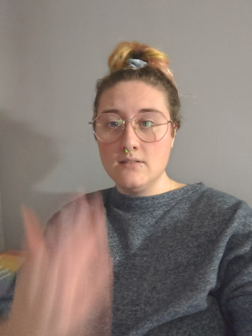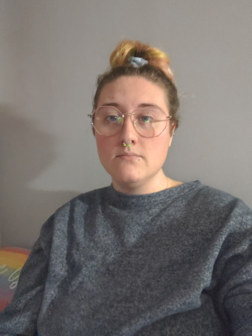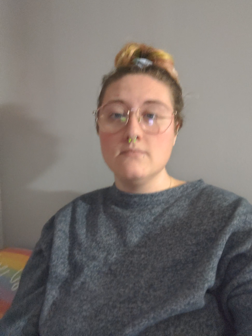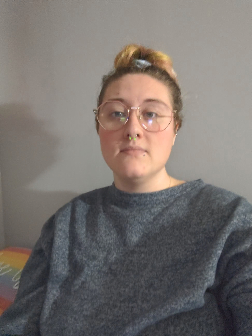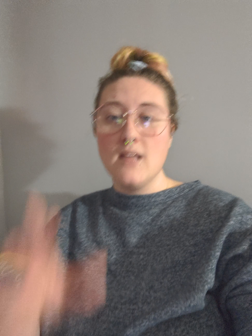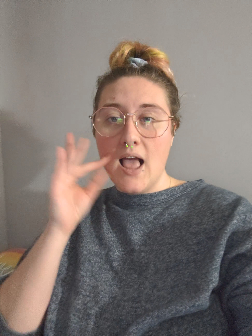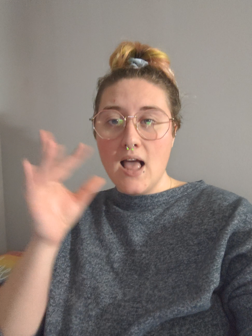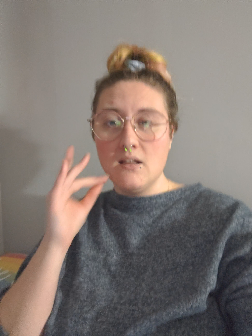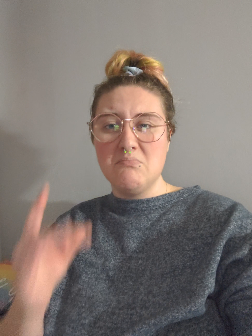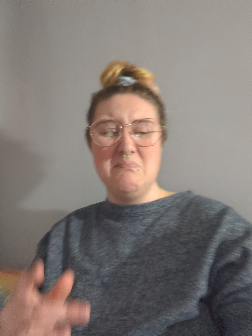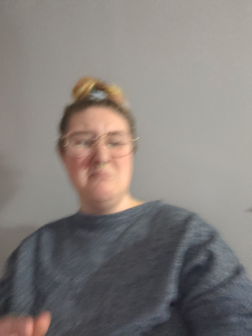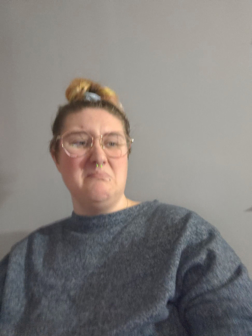cat